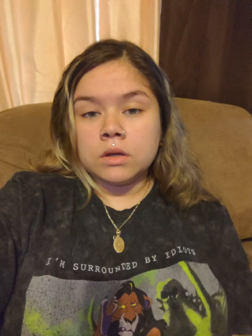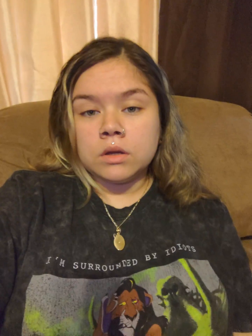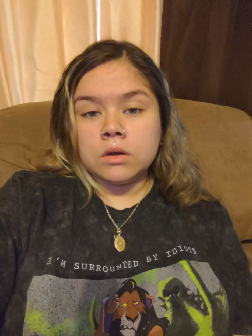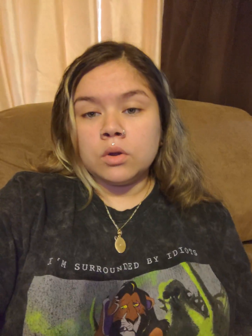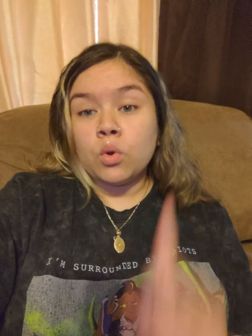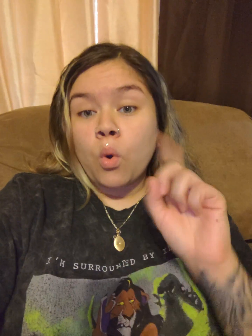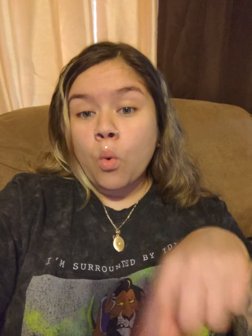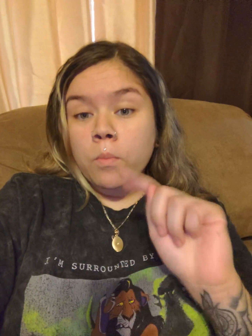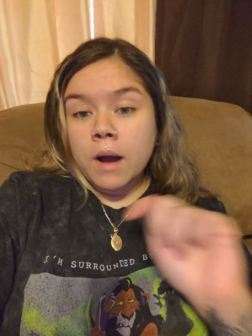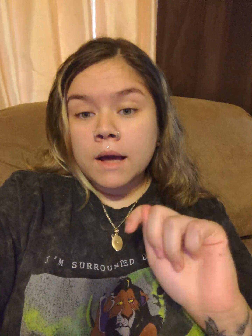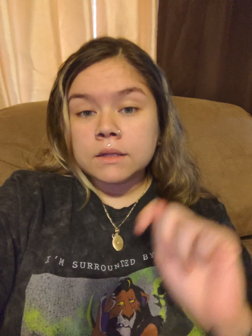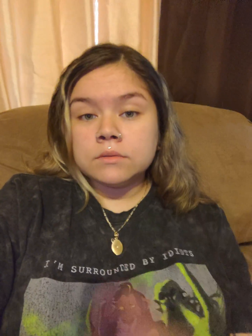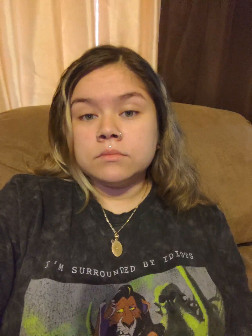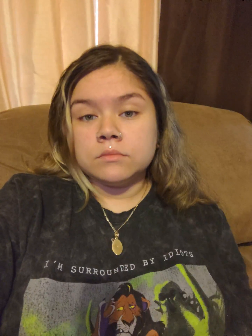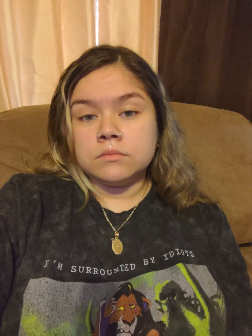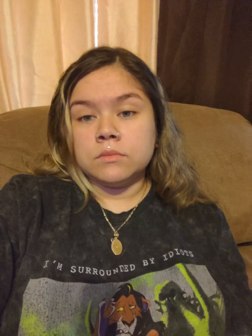go potty